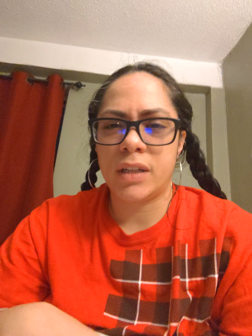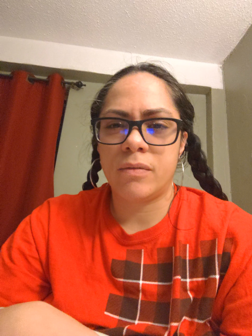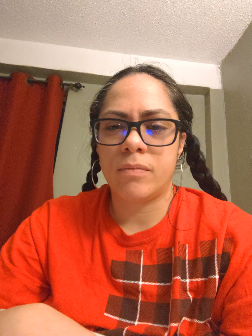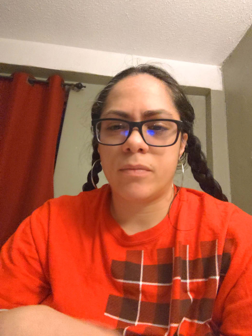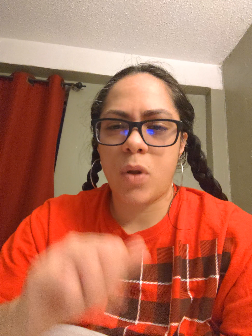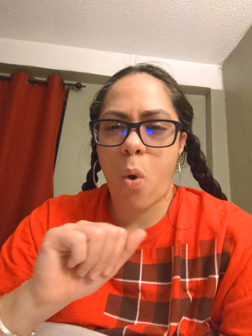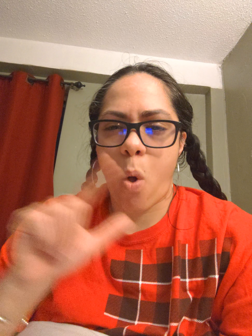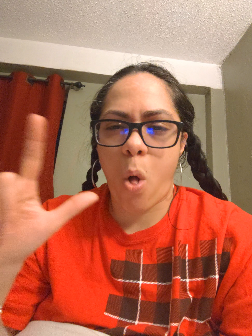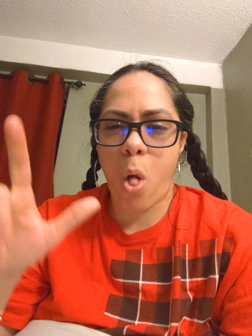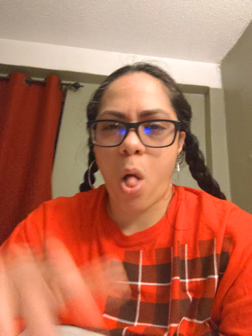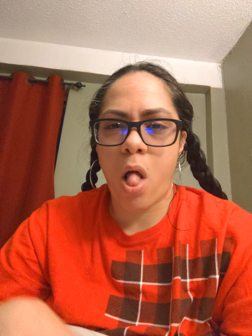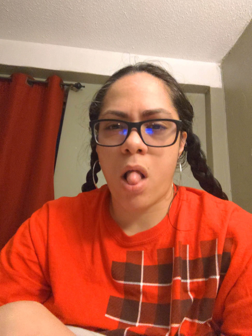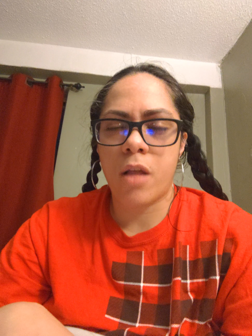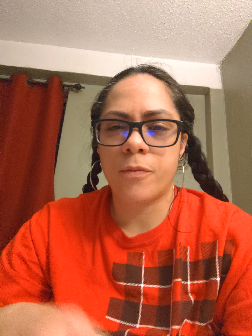all